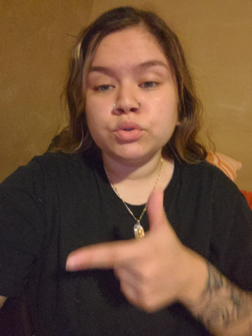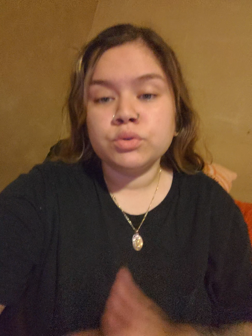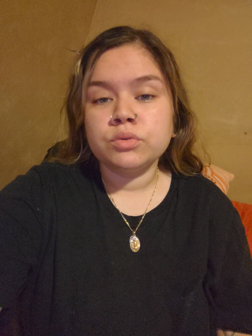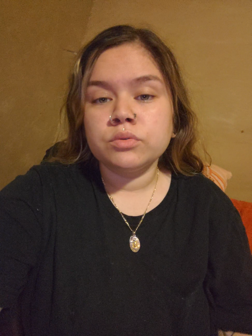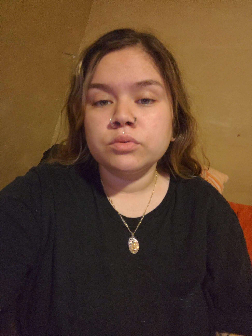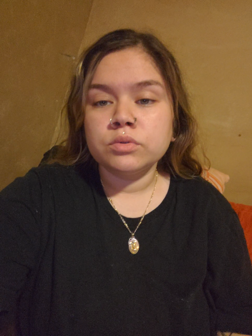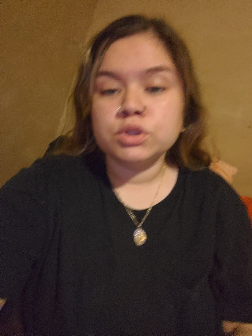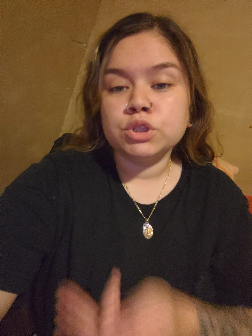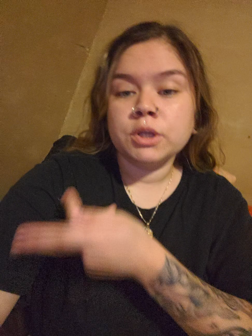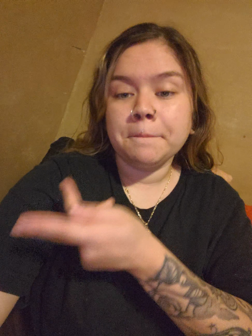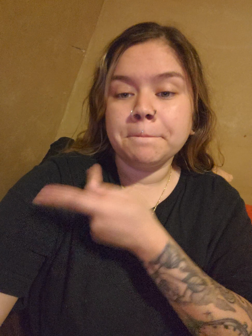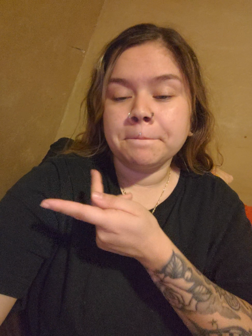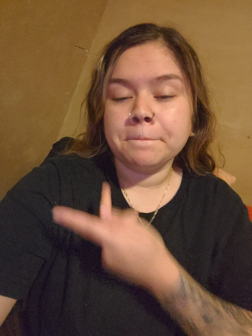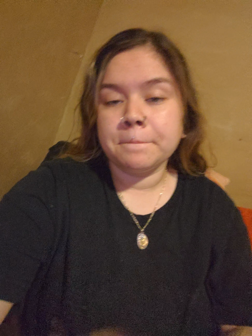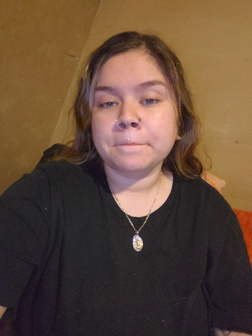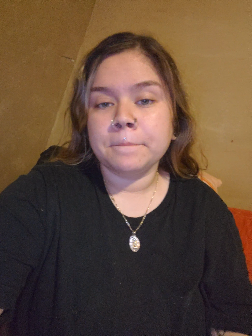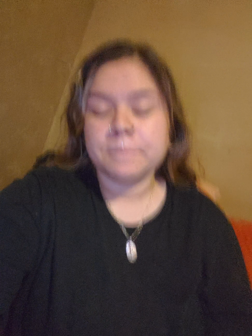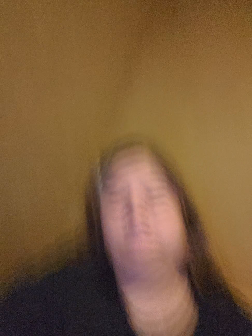sheep